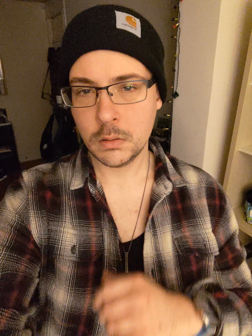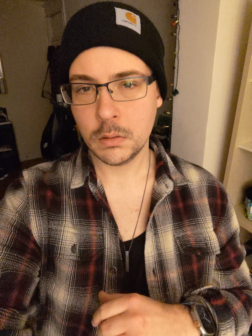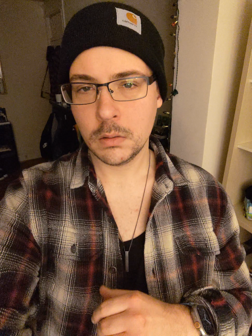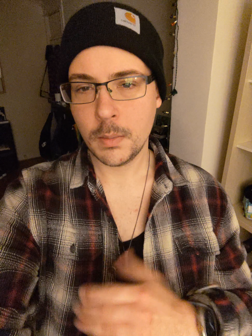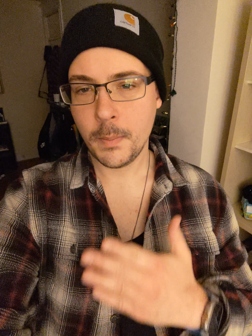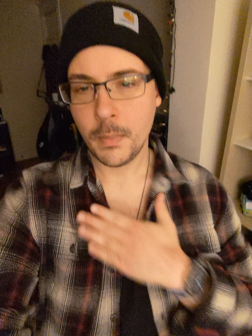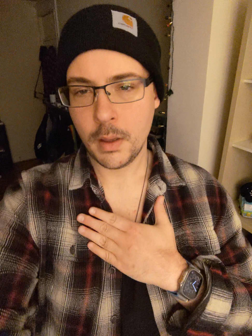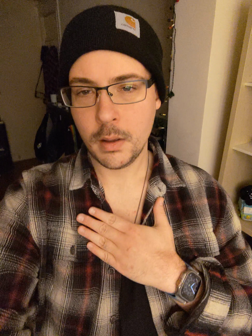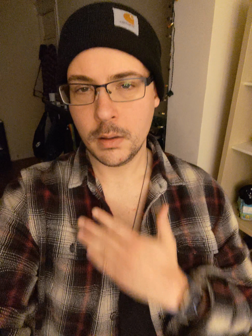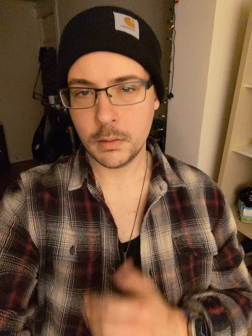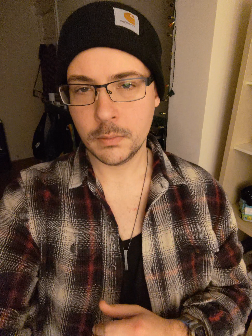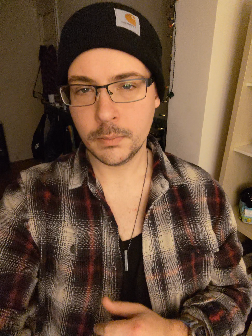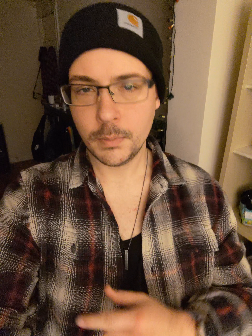my